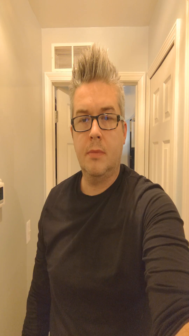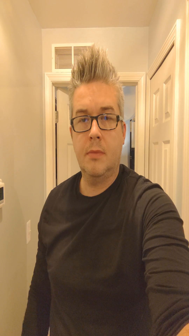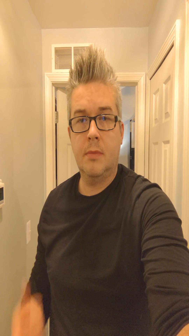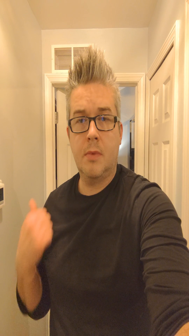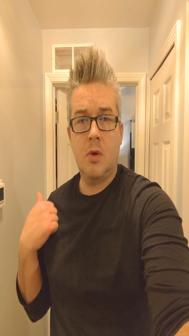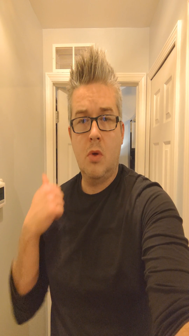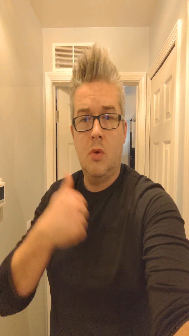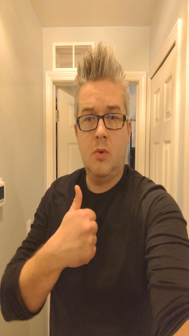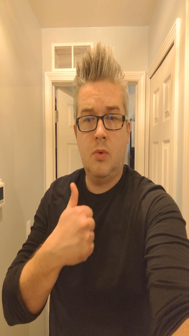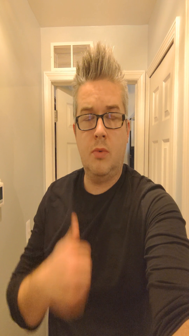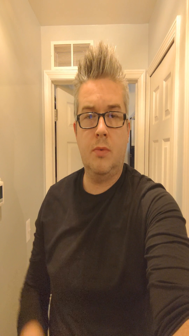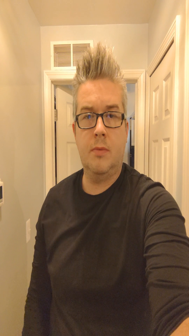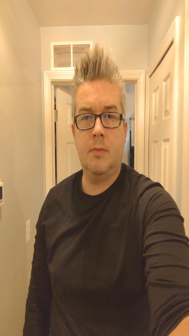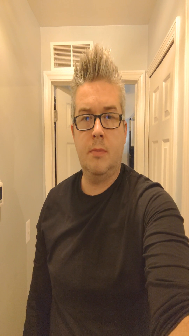jacket